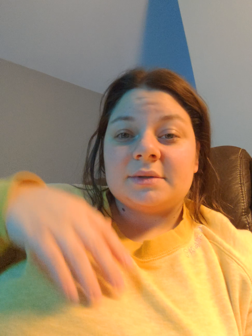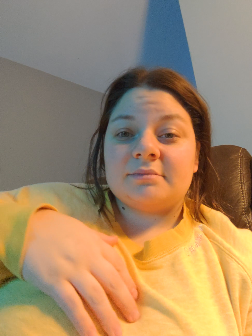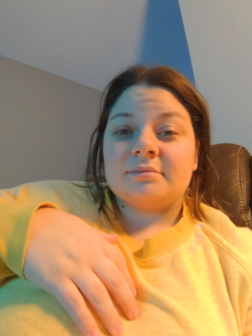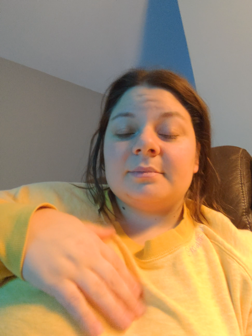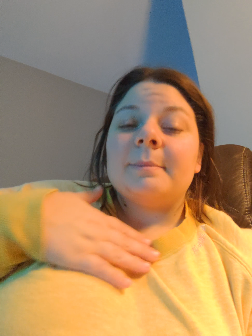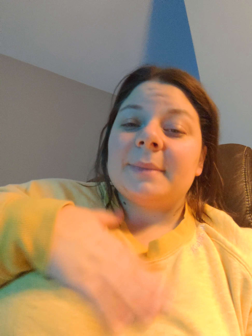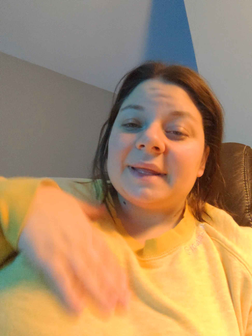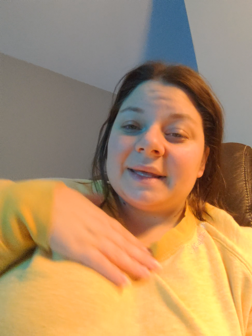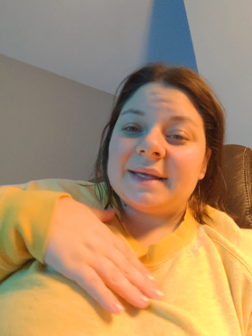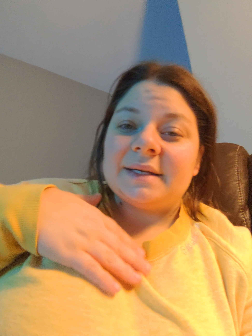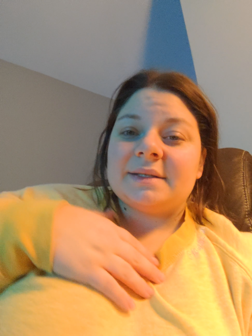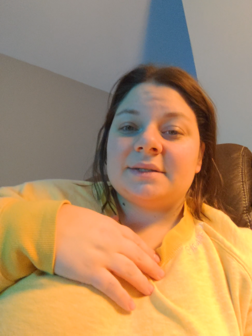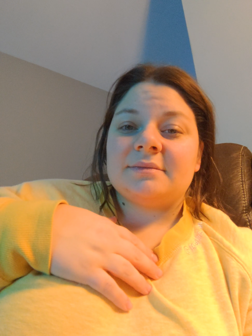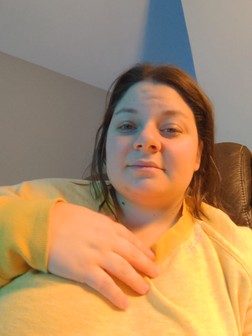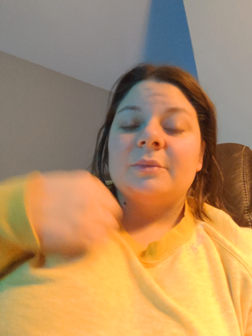please